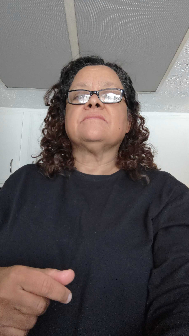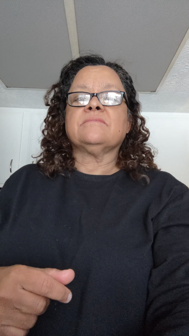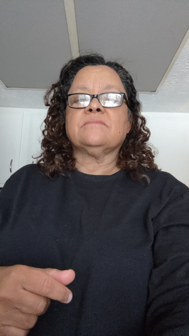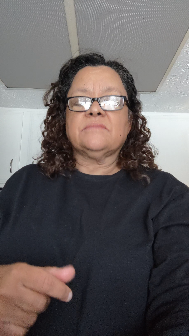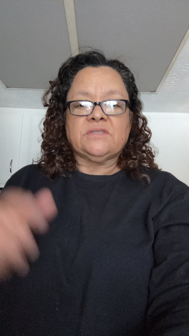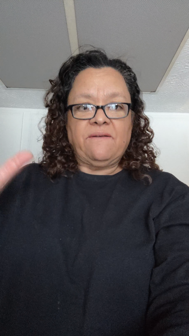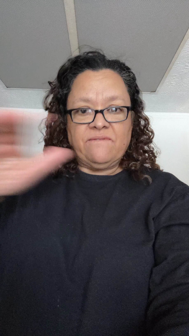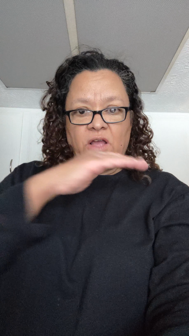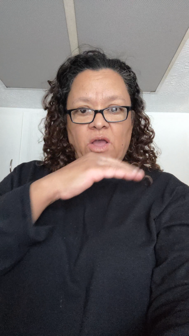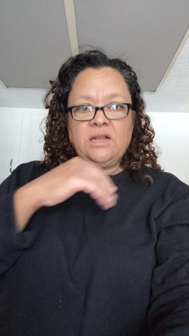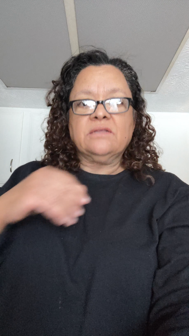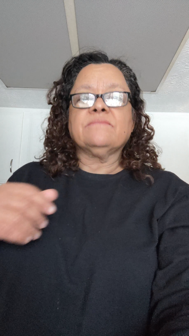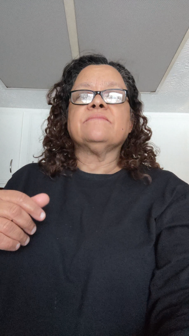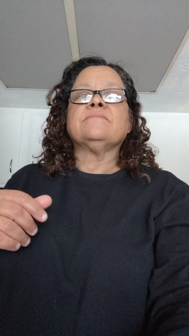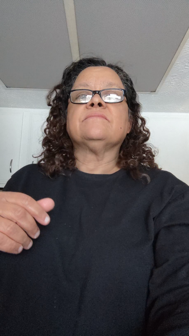full